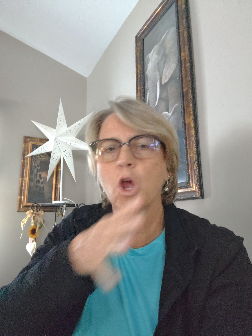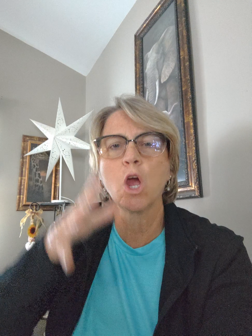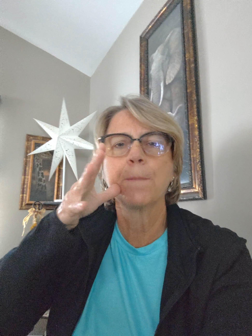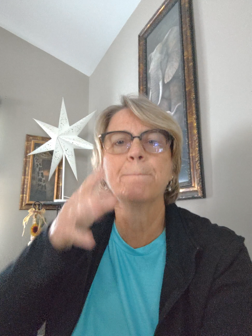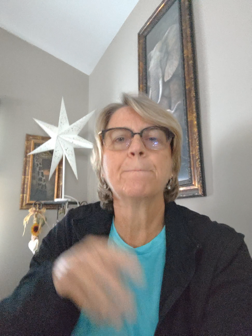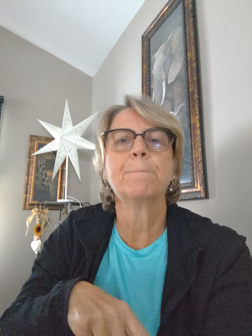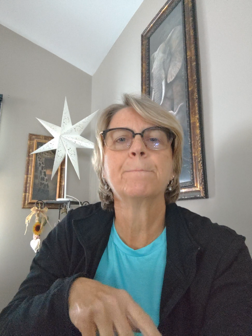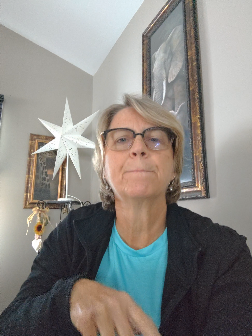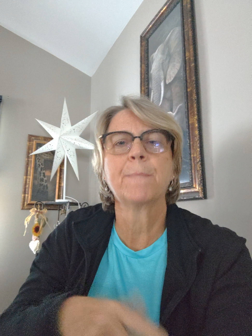farm